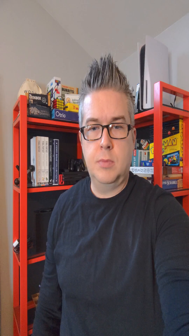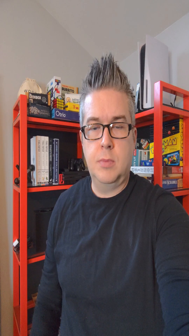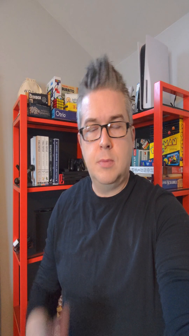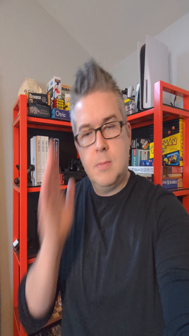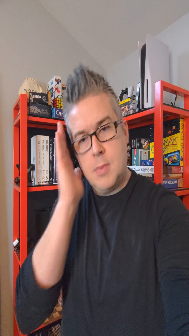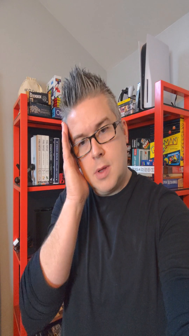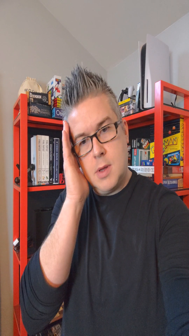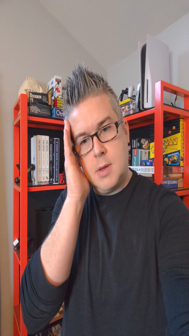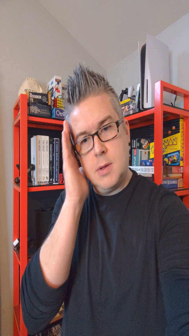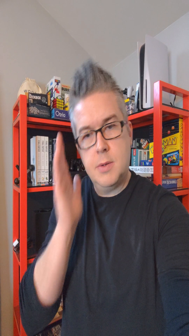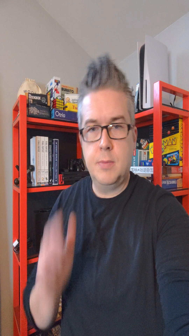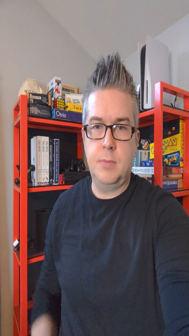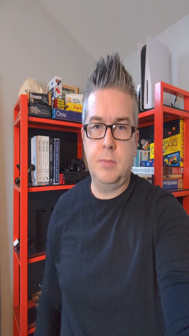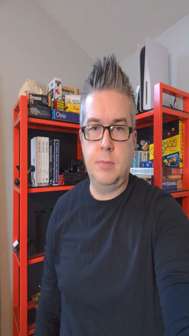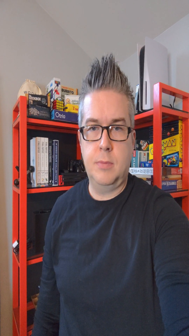bed